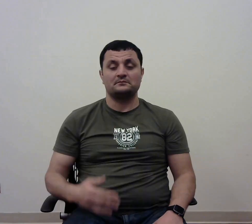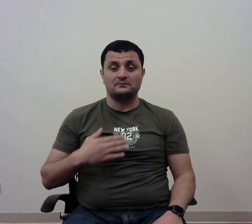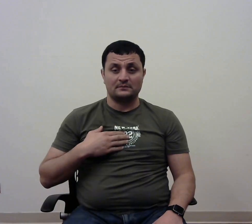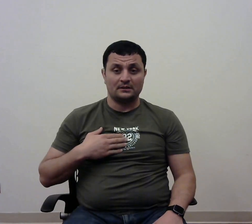mən